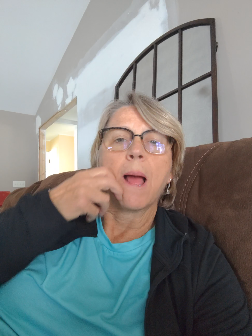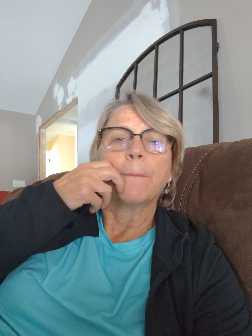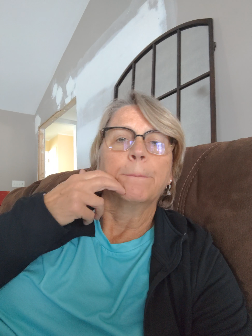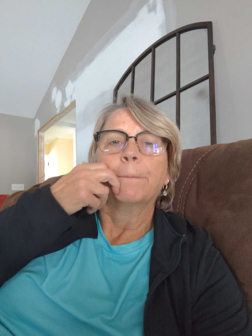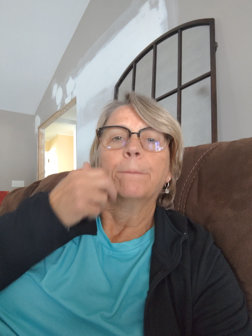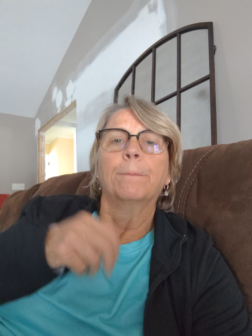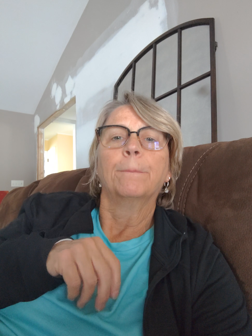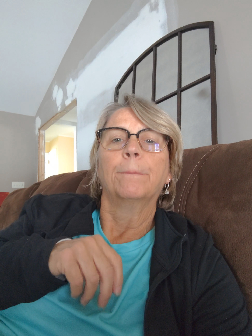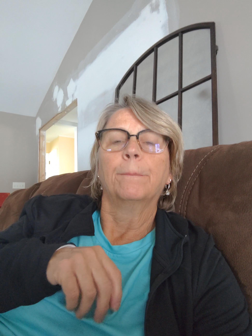gum